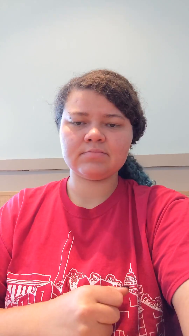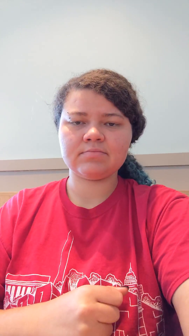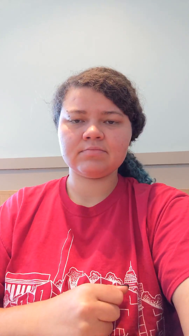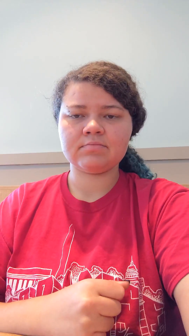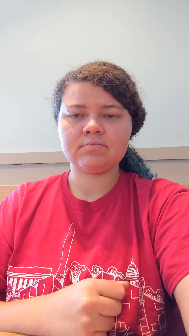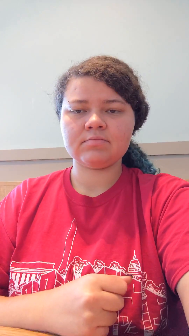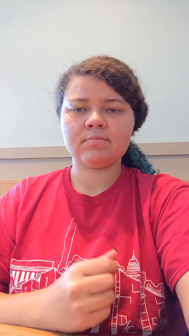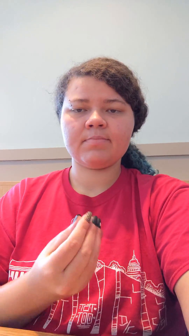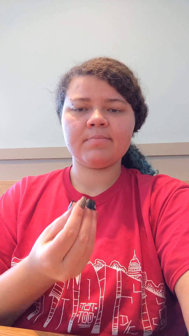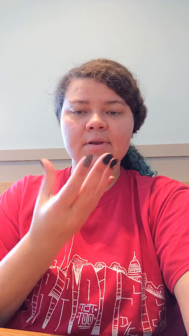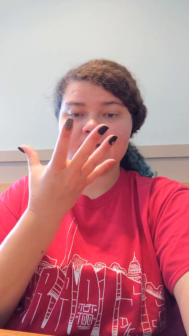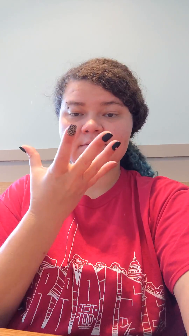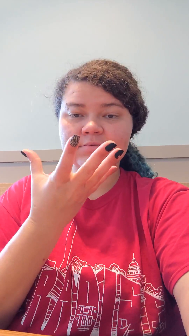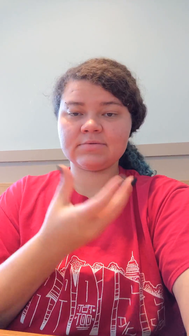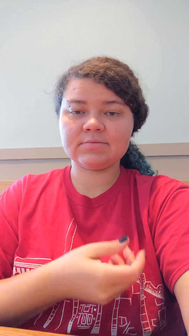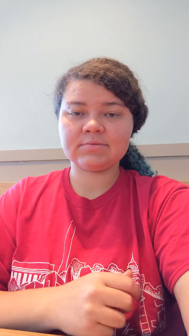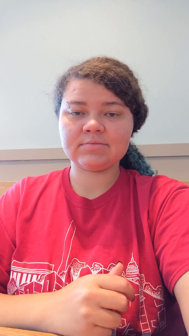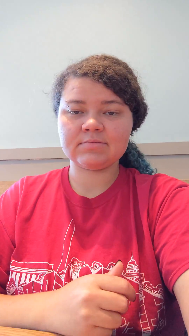plants